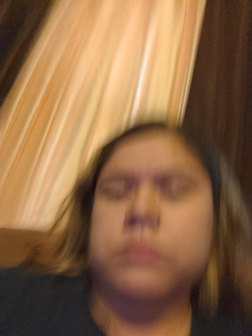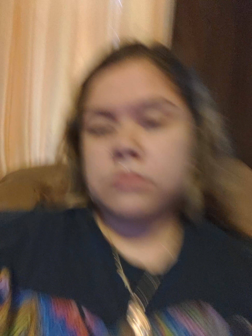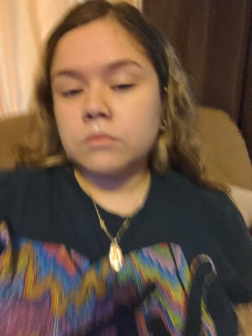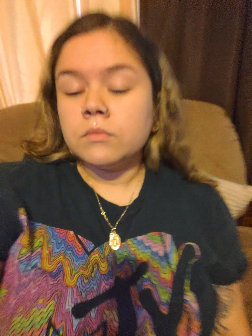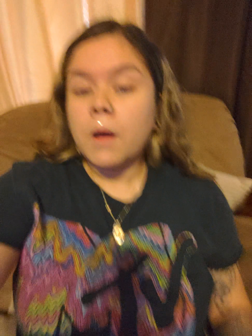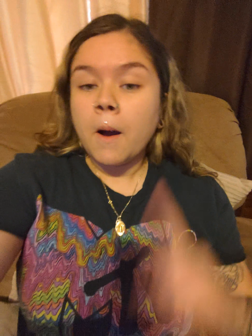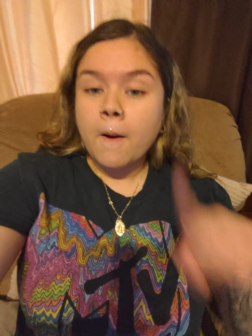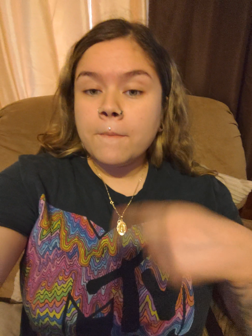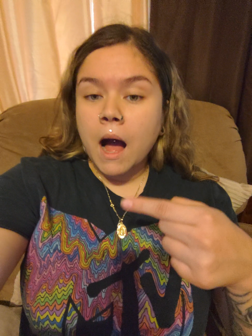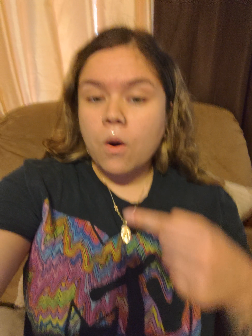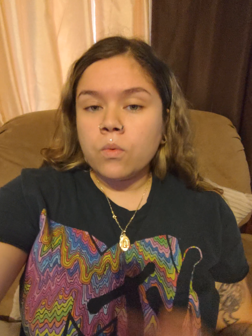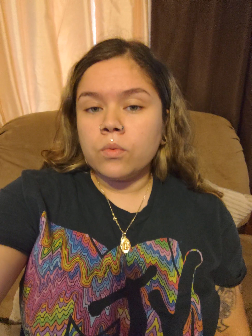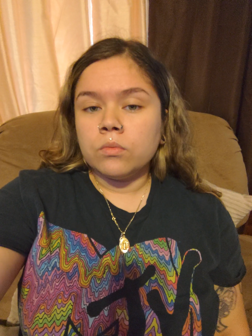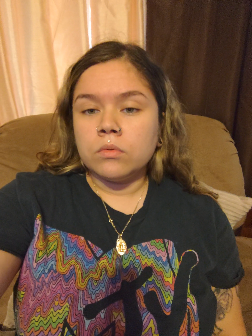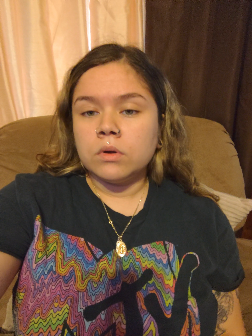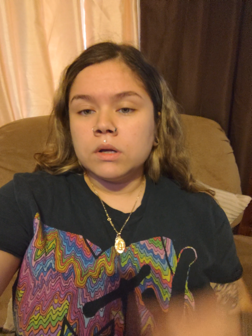about